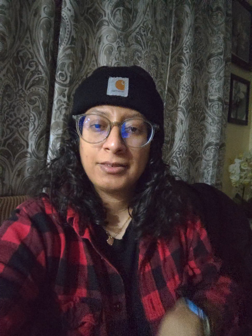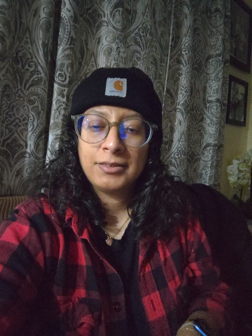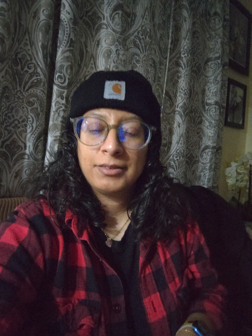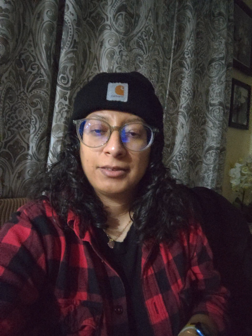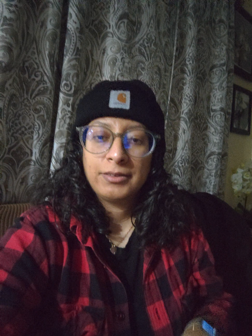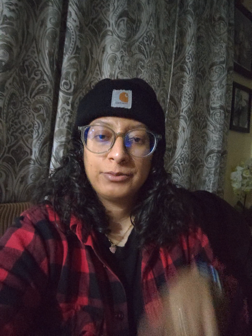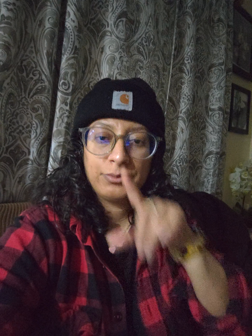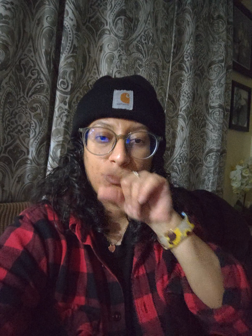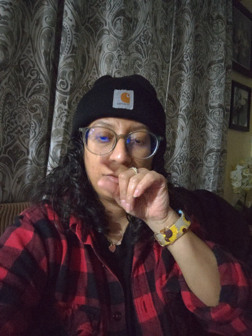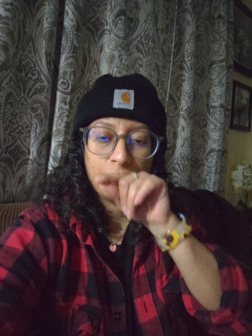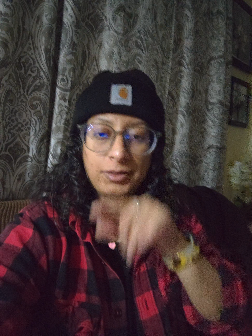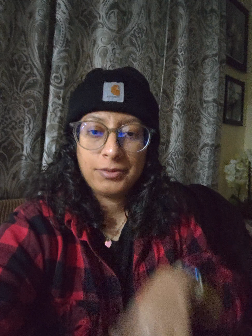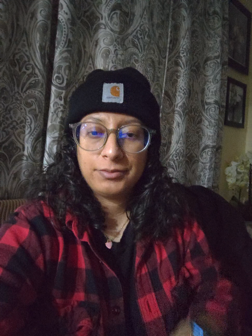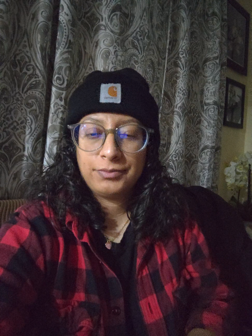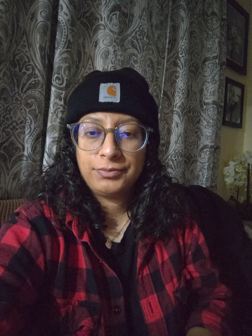bird